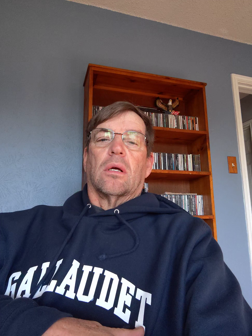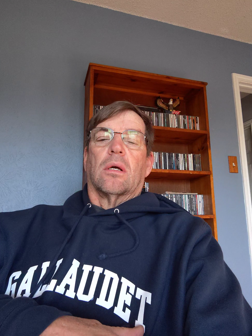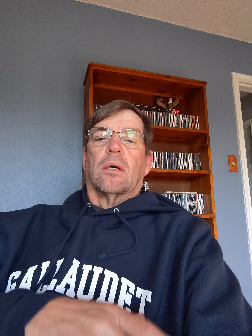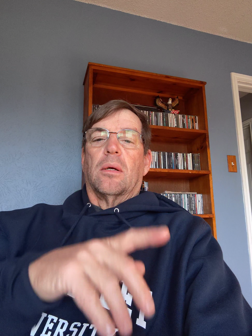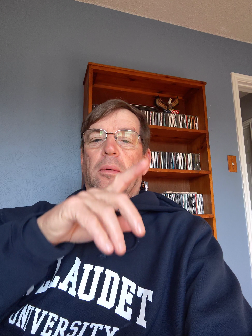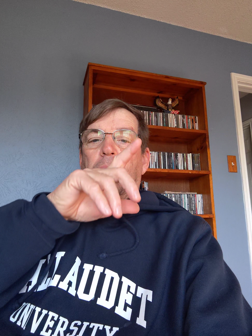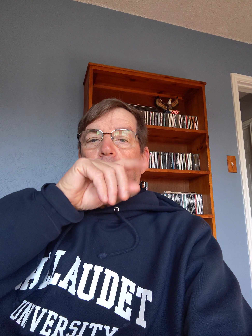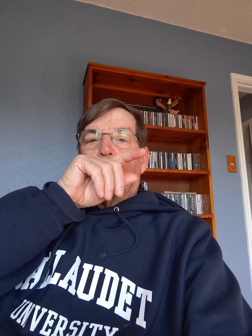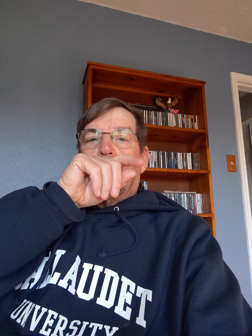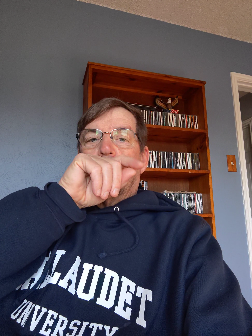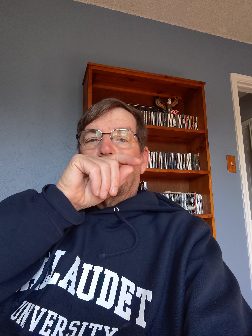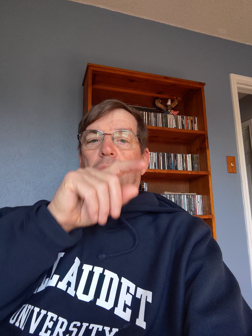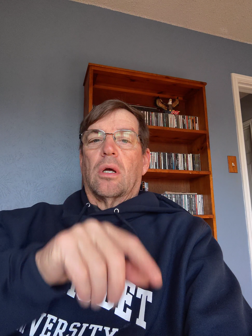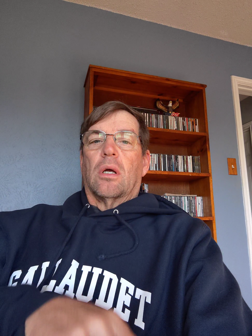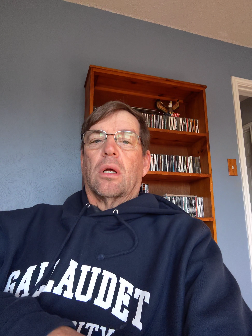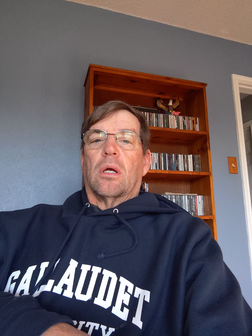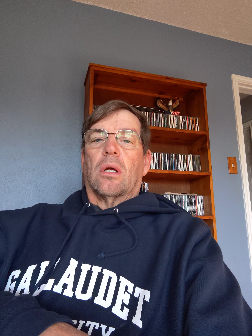bird